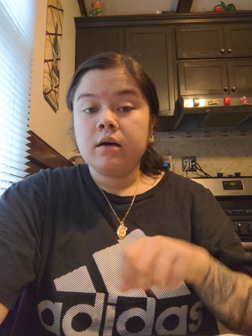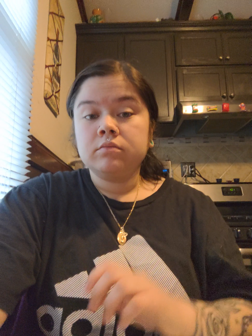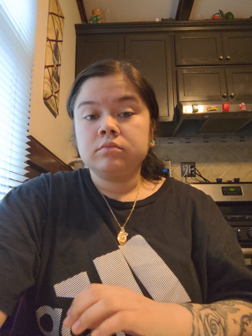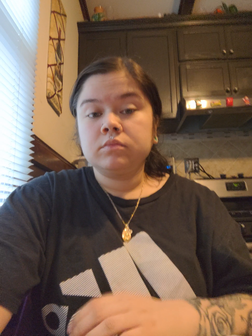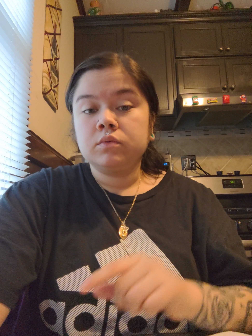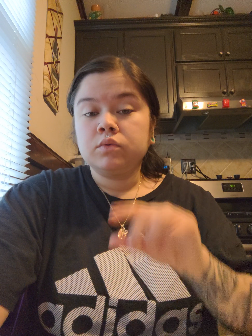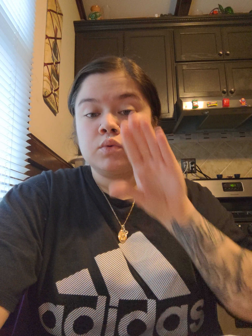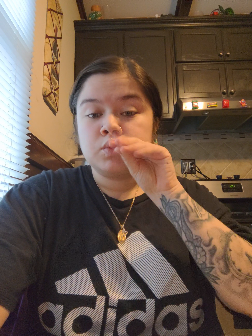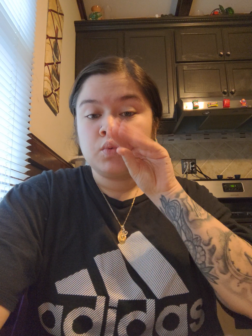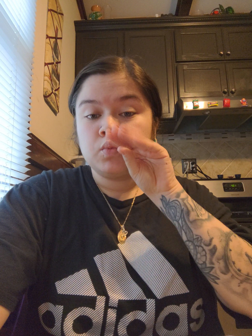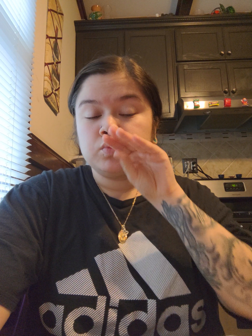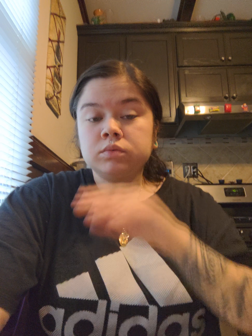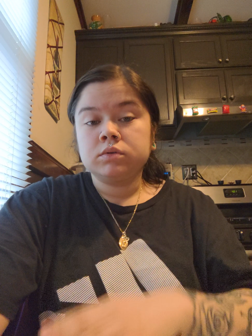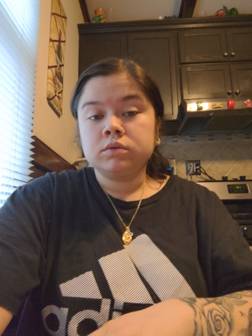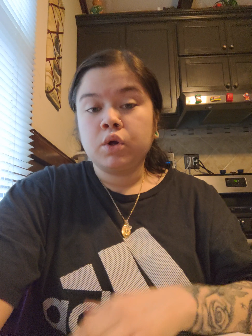goose